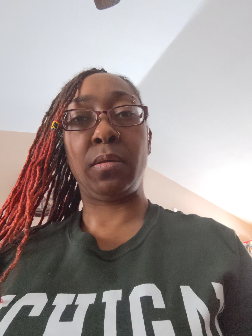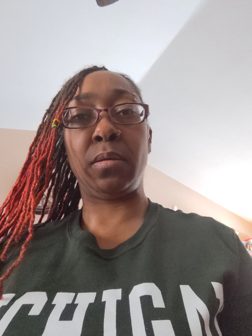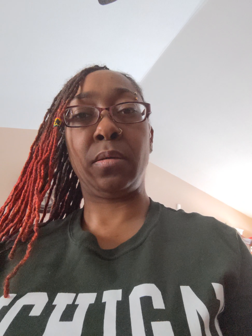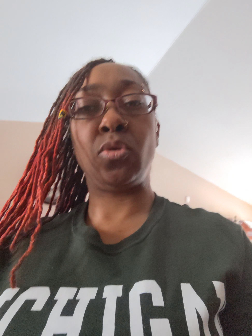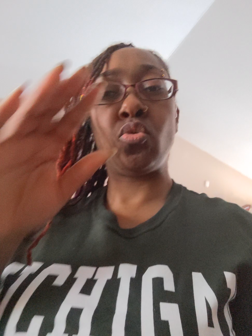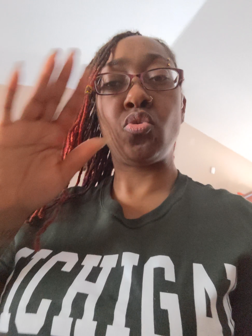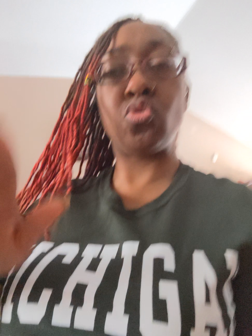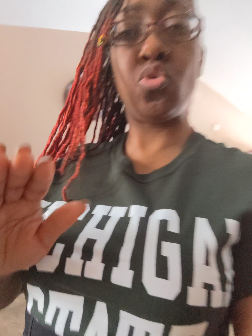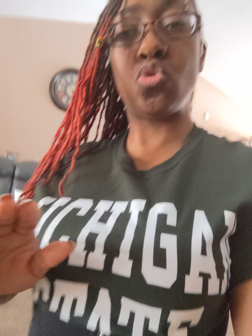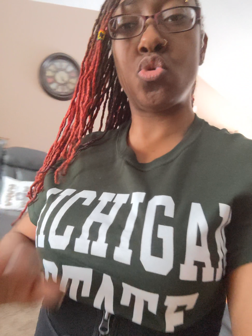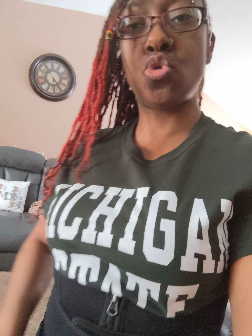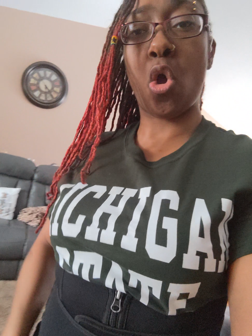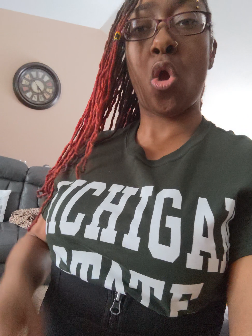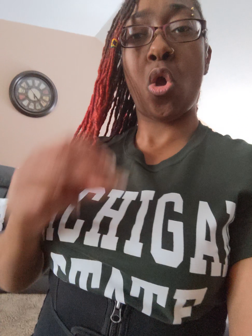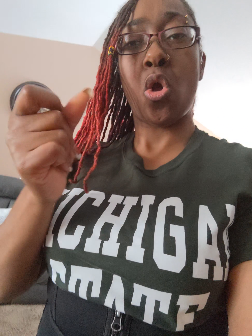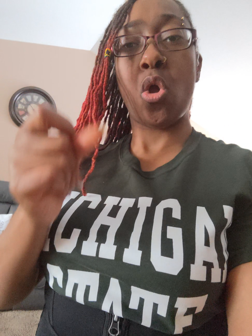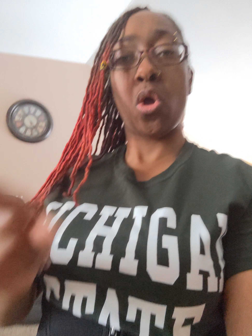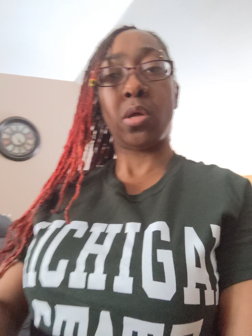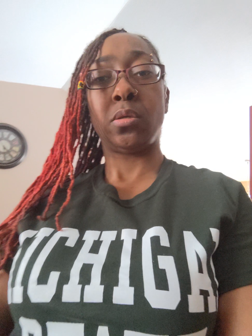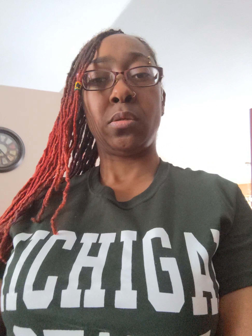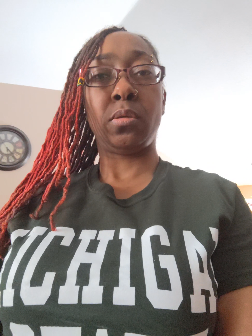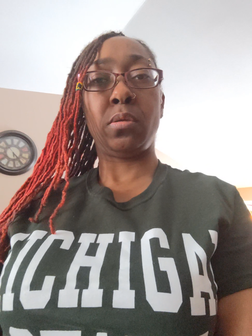dog